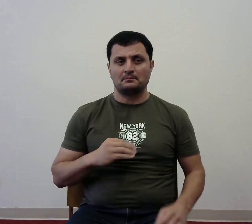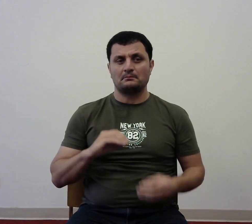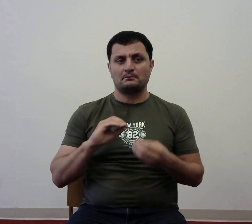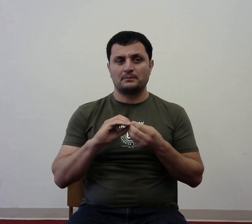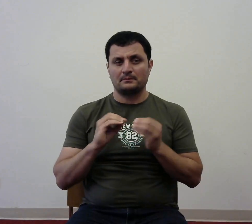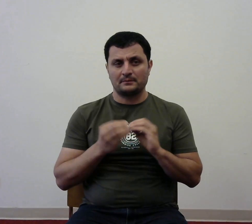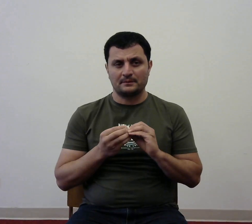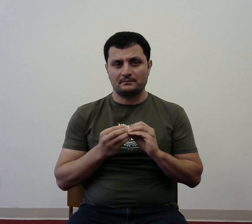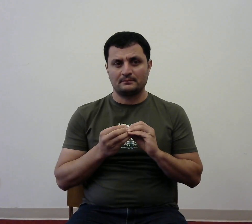problem